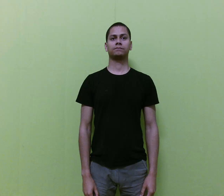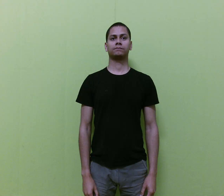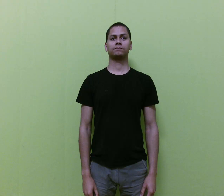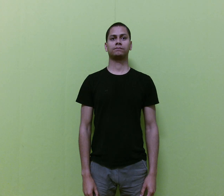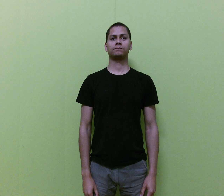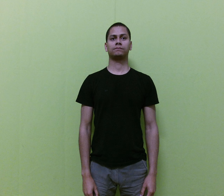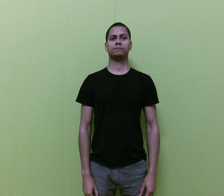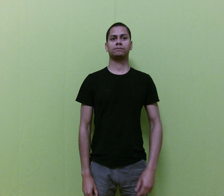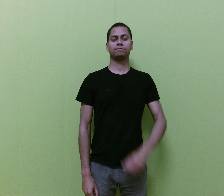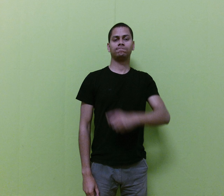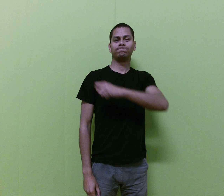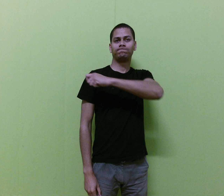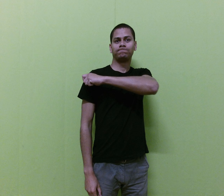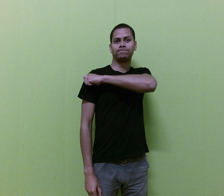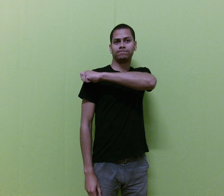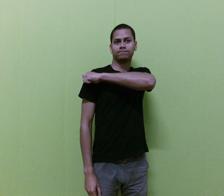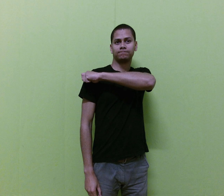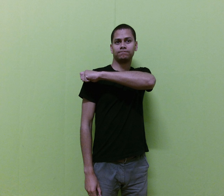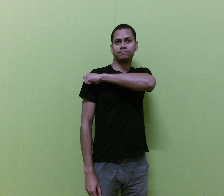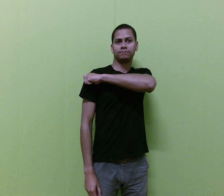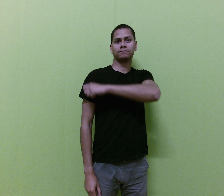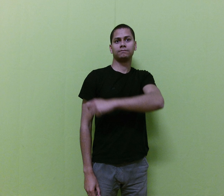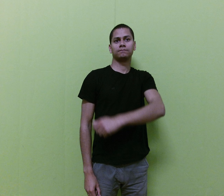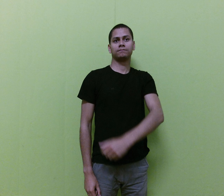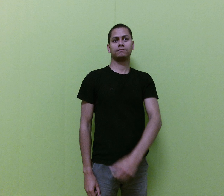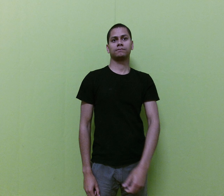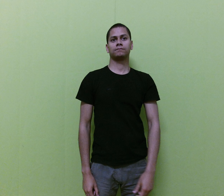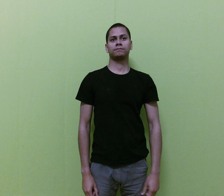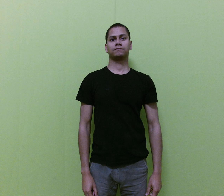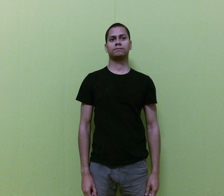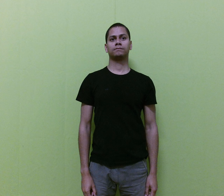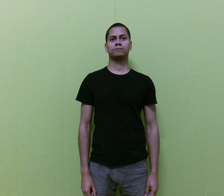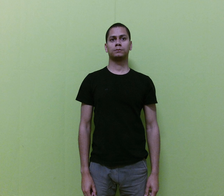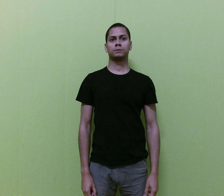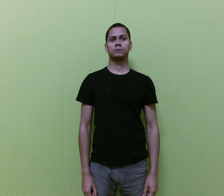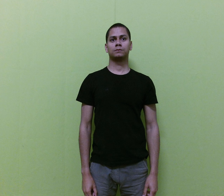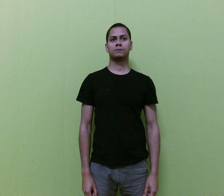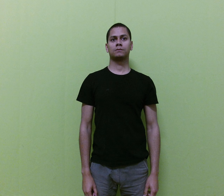aluno